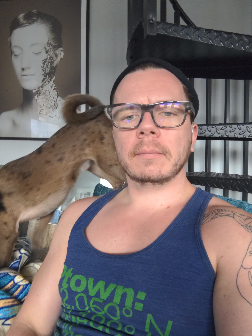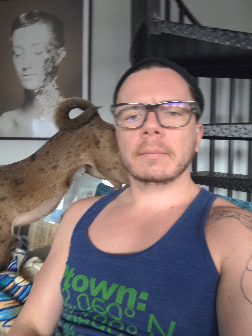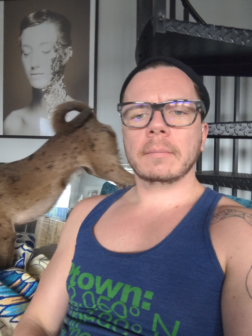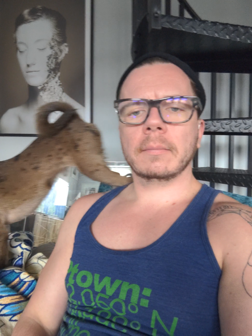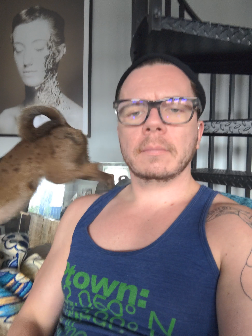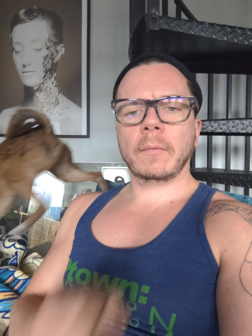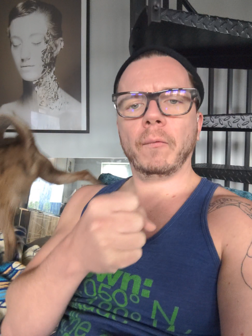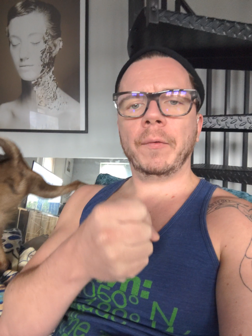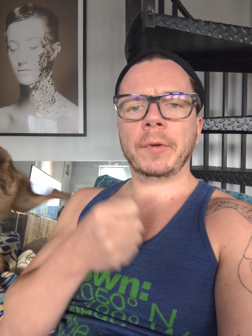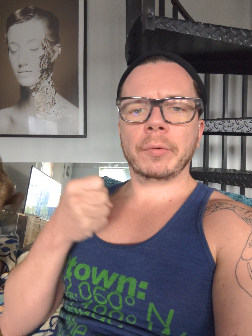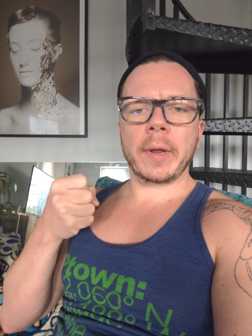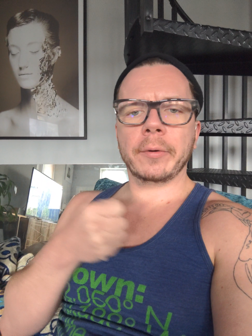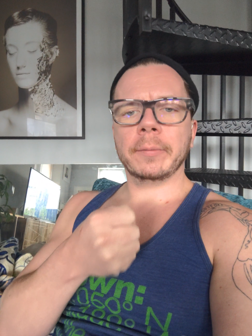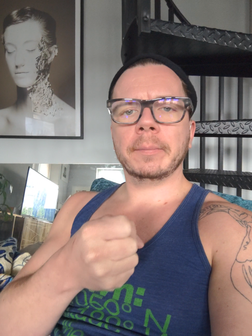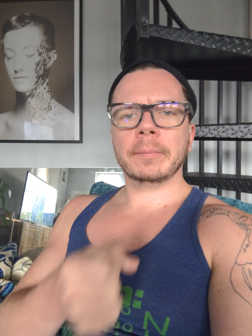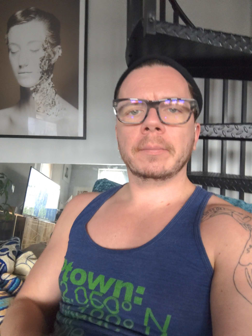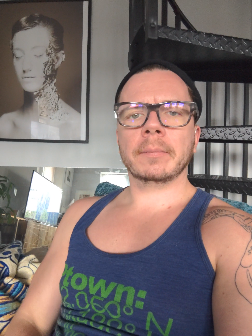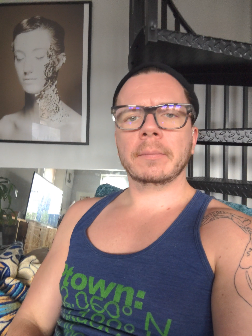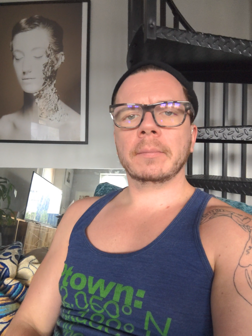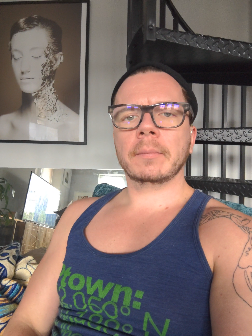refrigerator